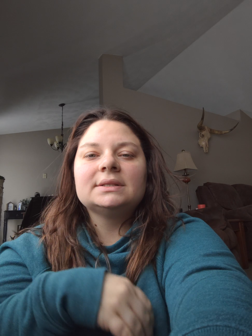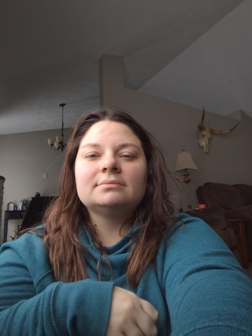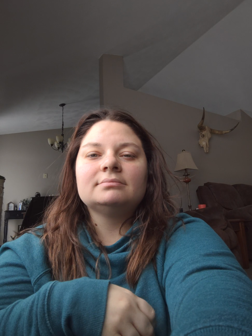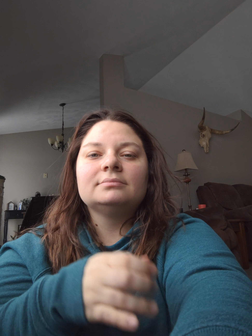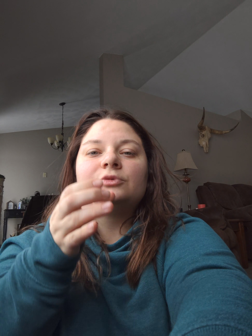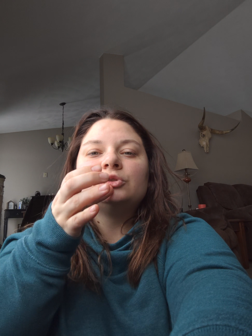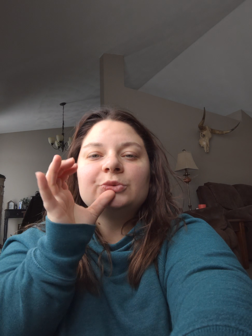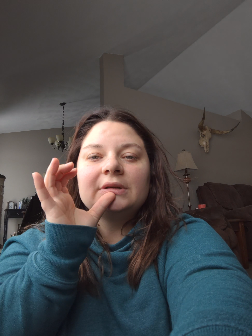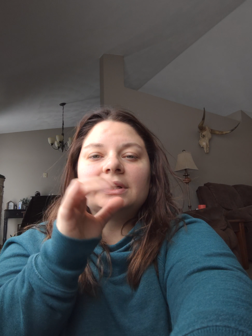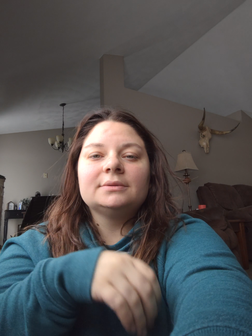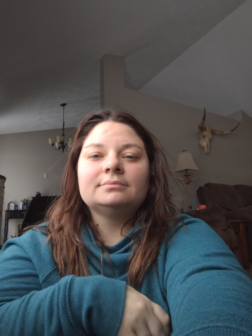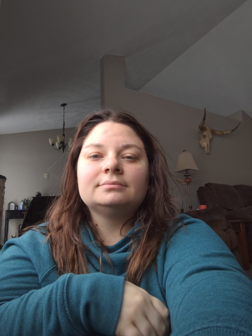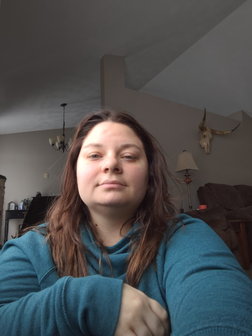drink